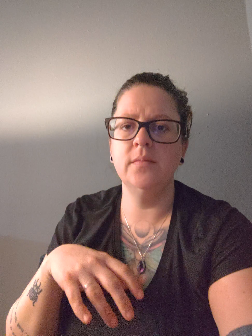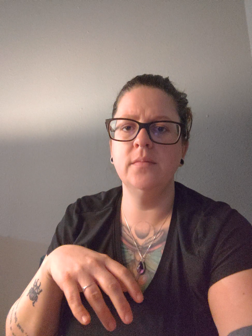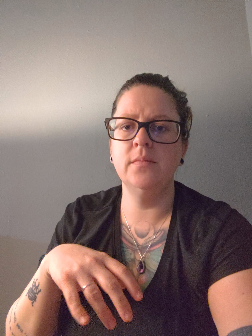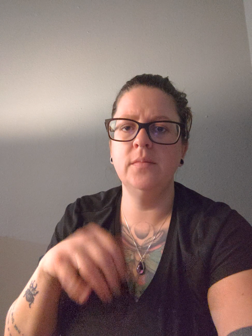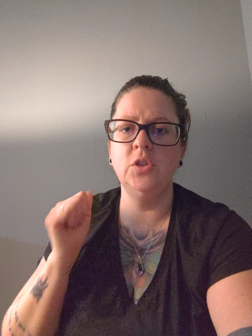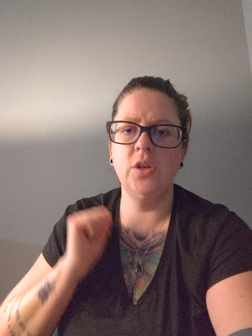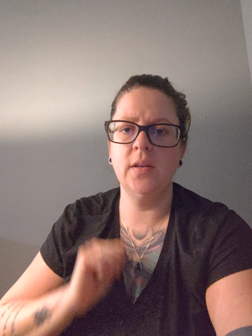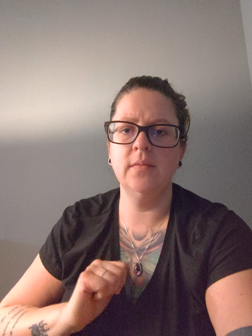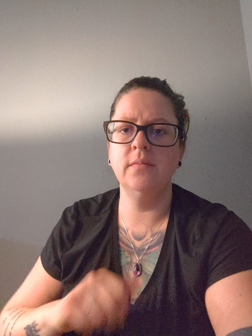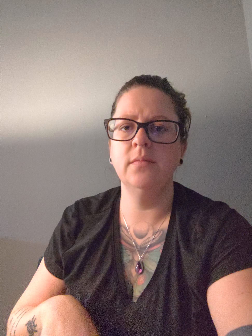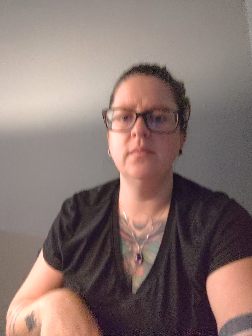jacket